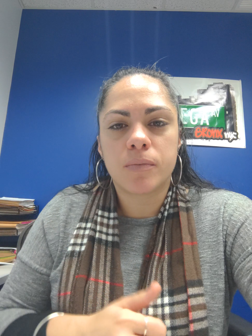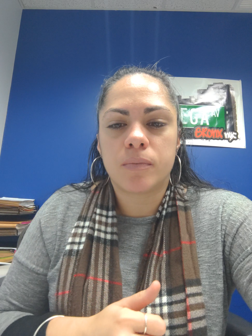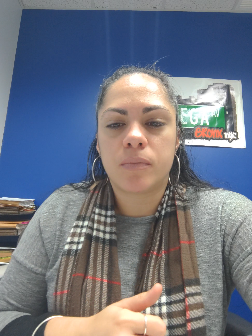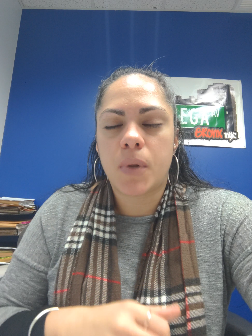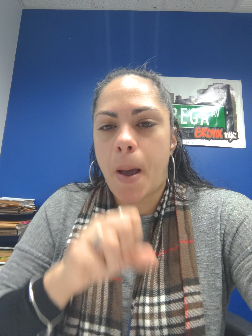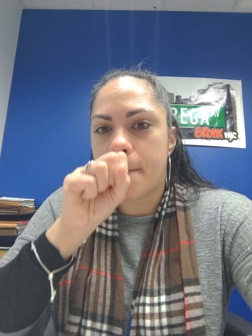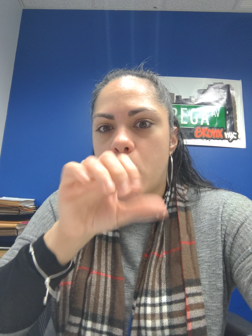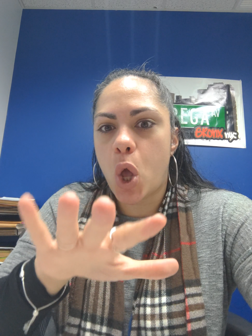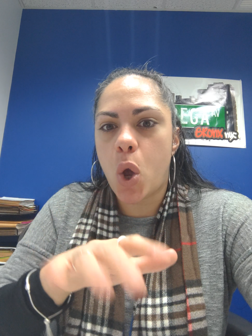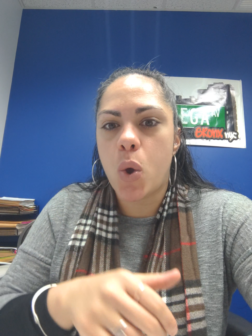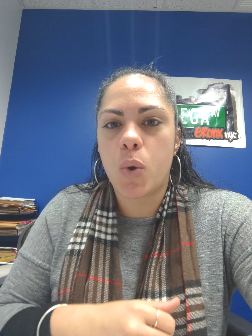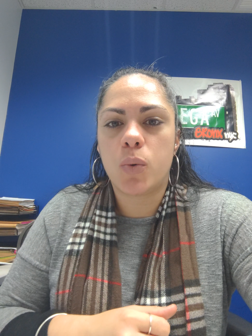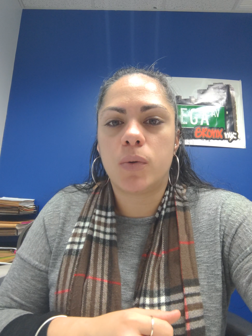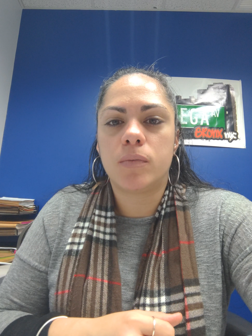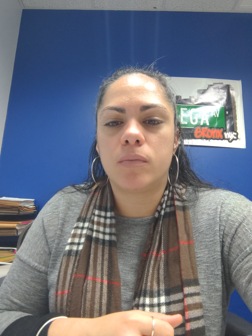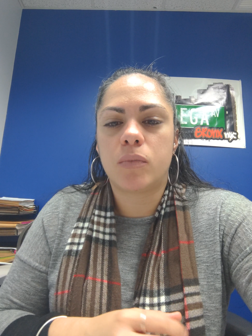blow